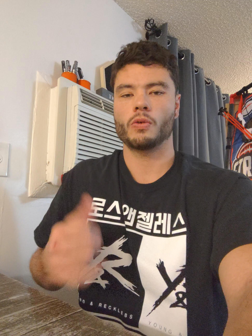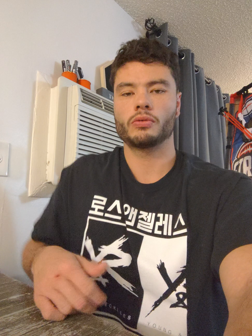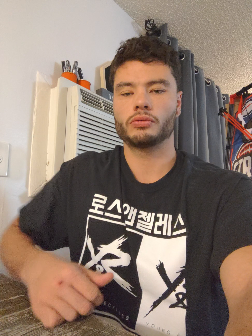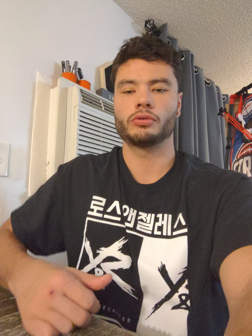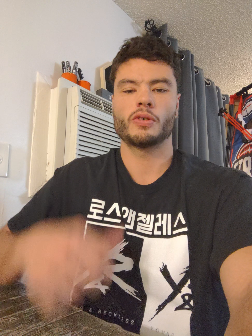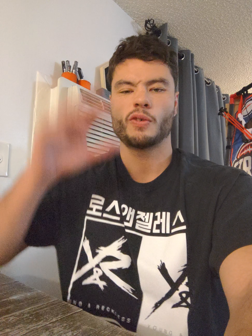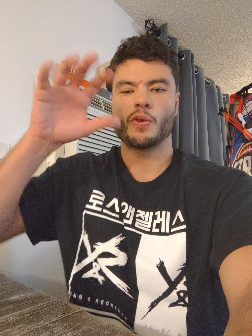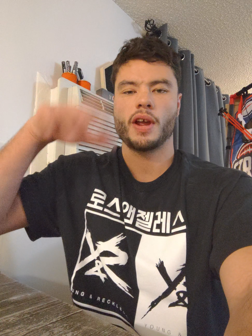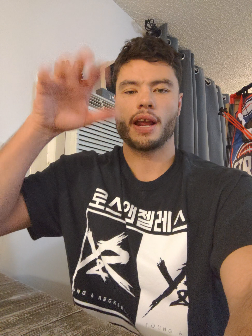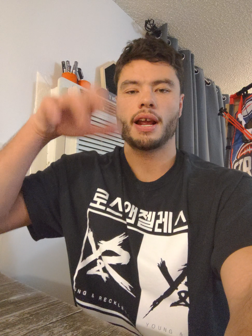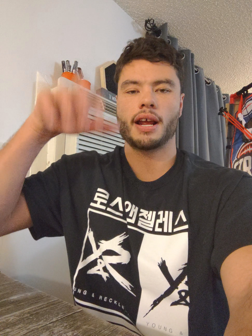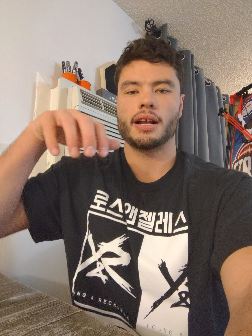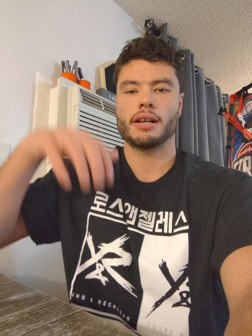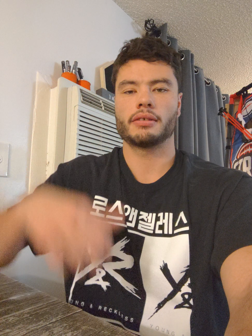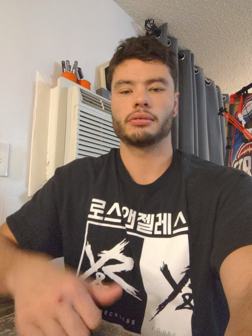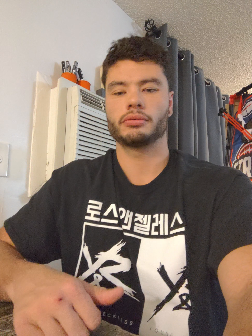rain